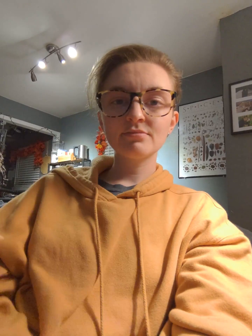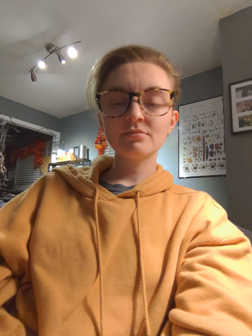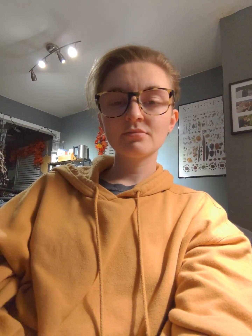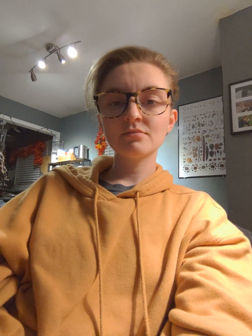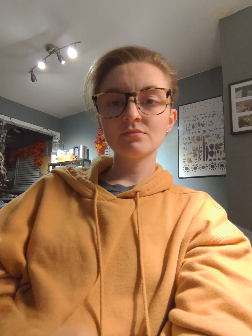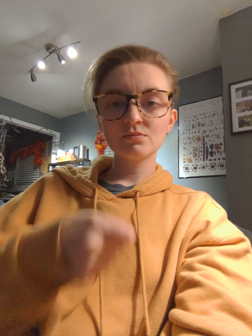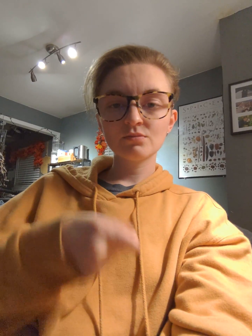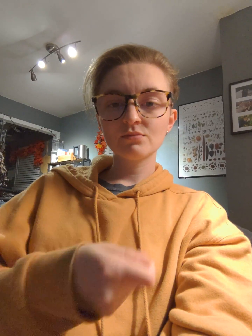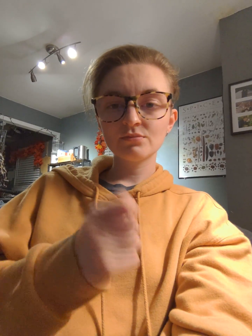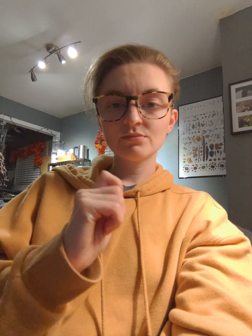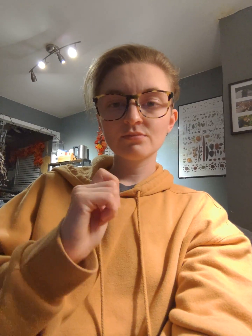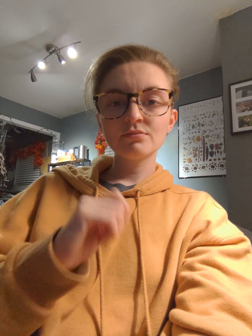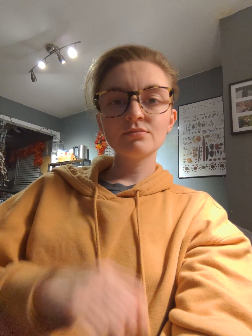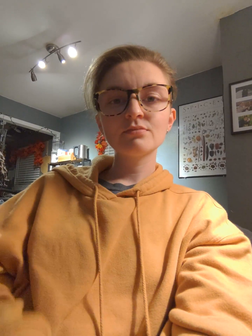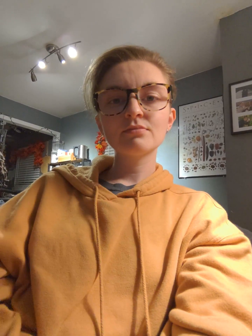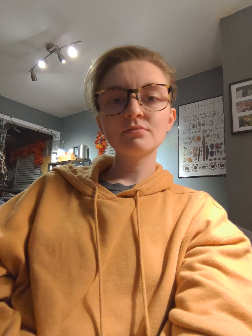shovel